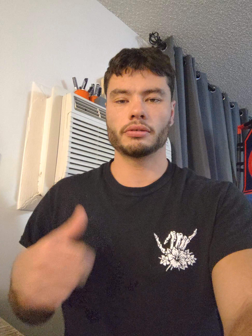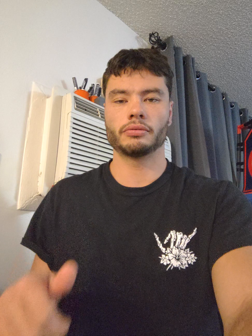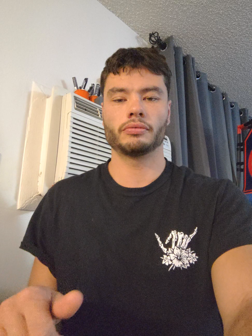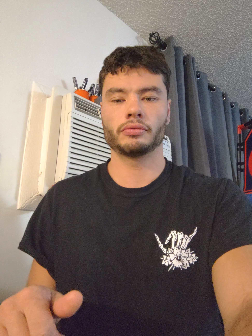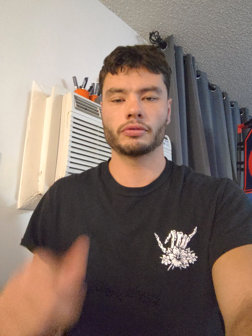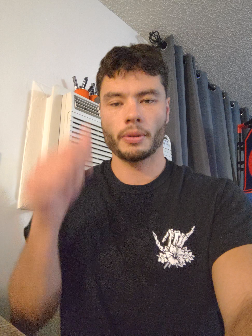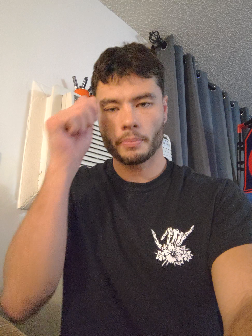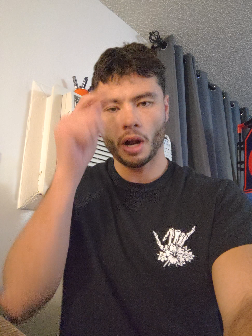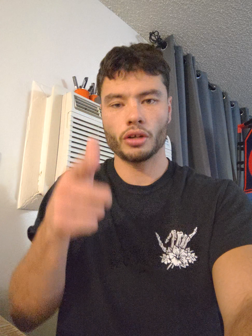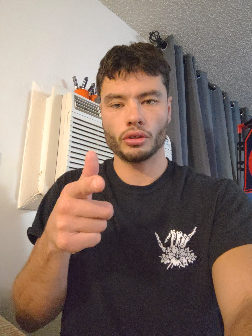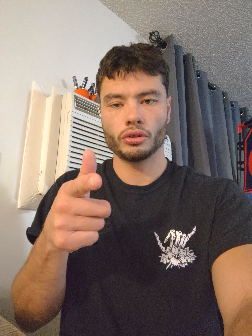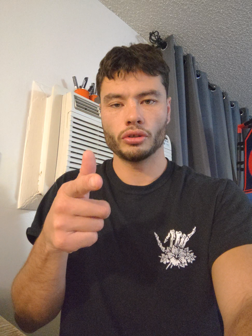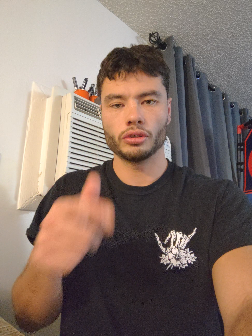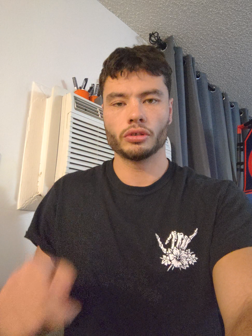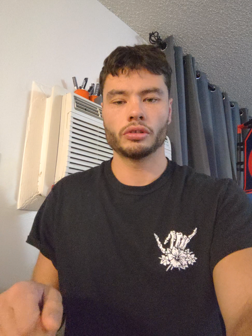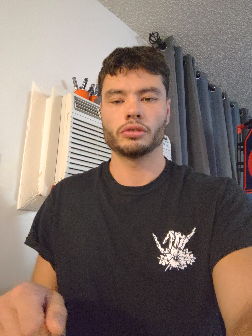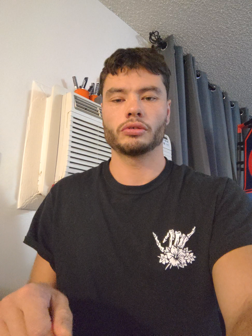brother